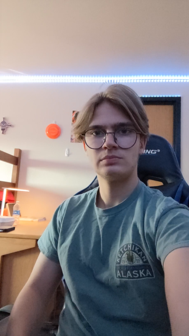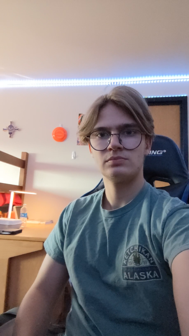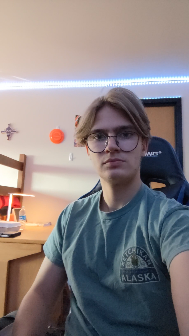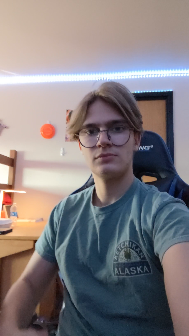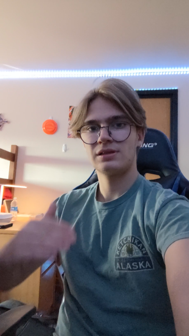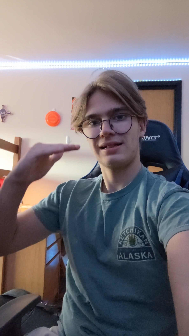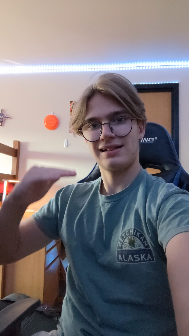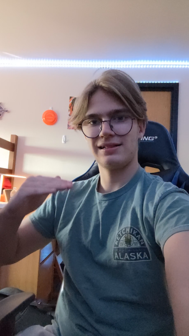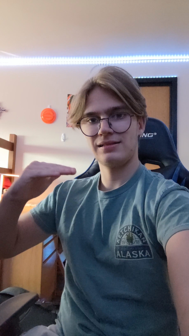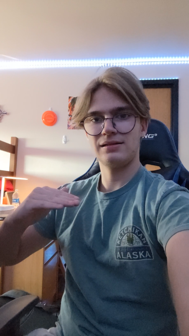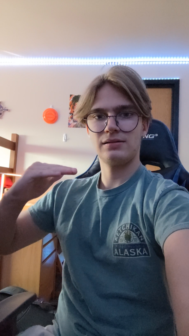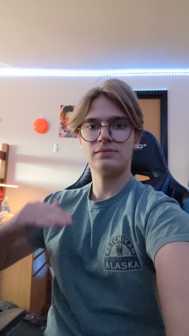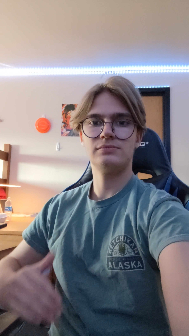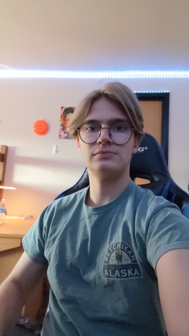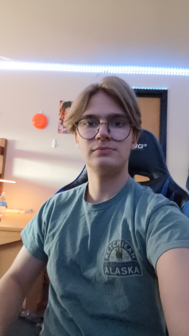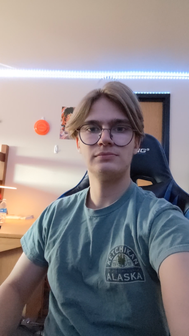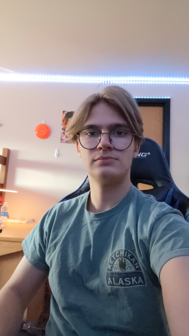little